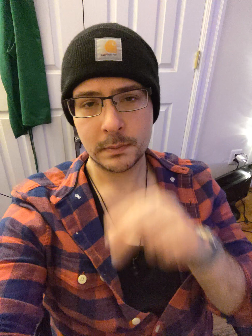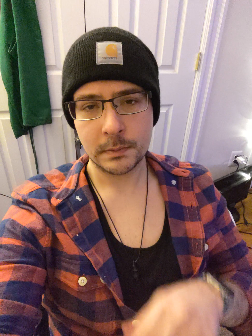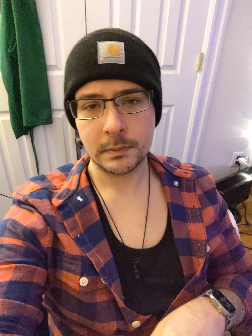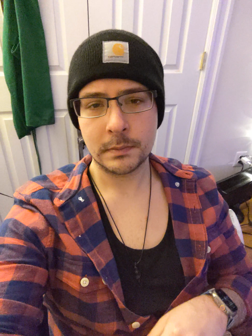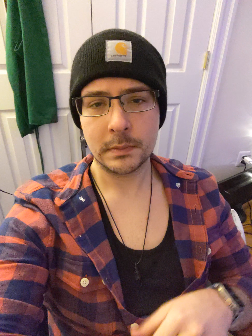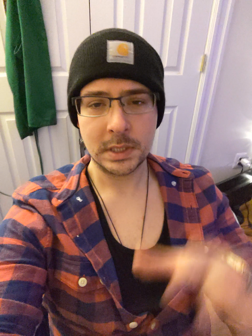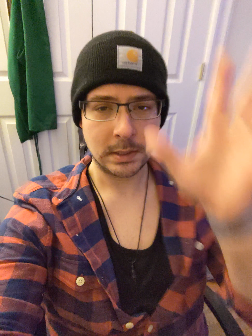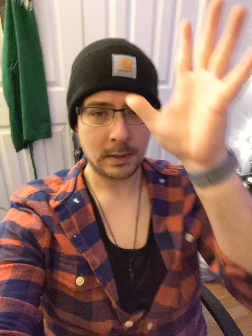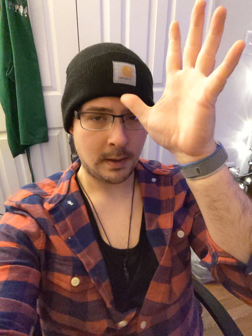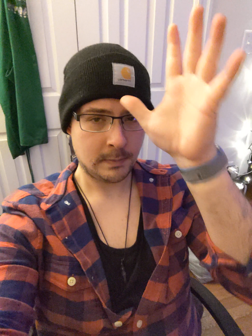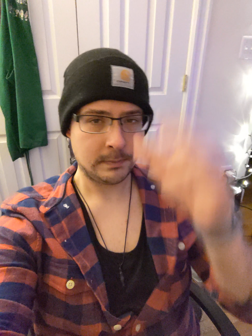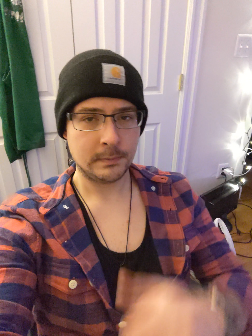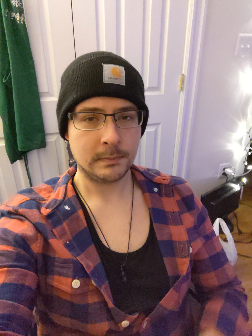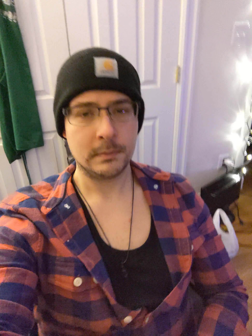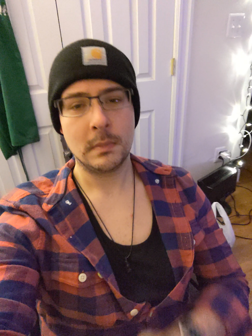dad